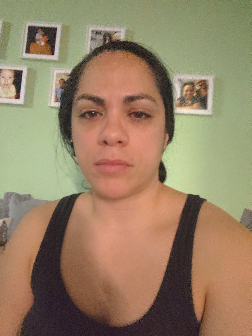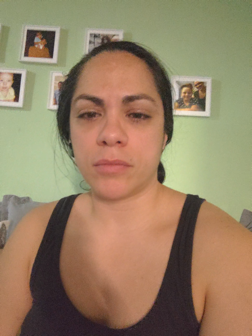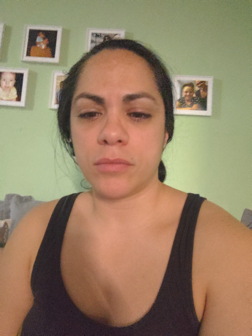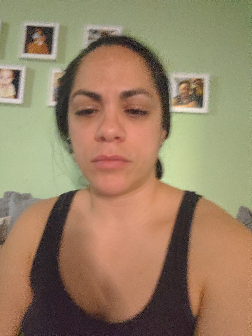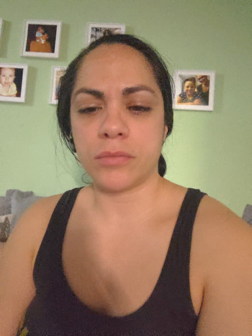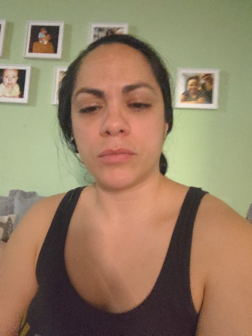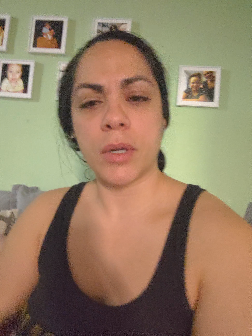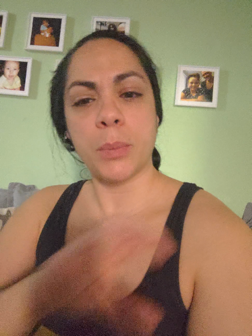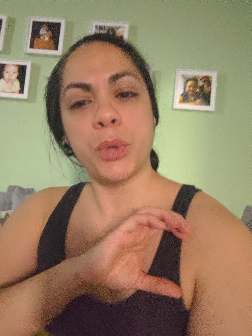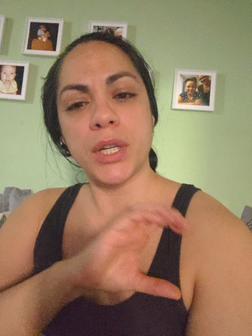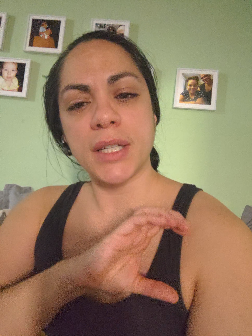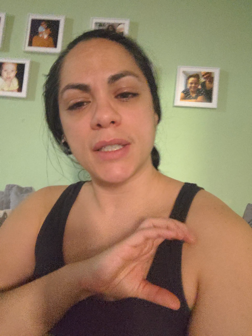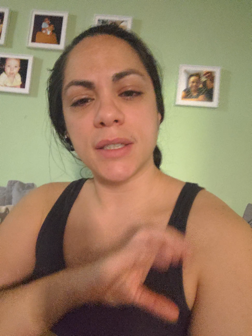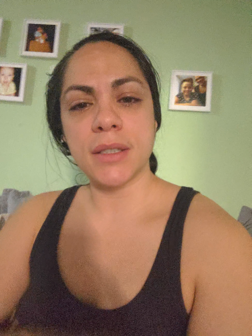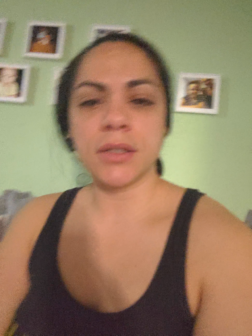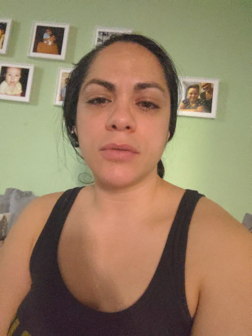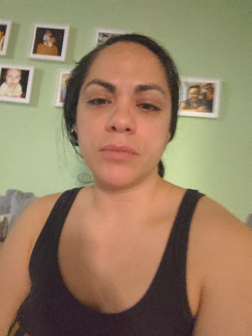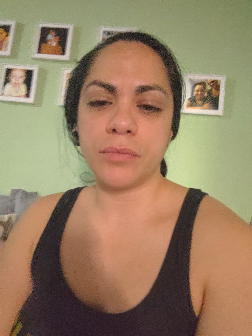police